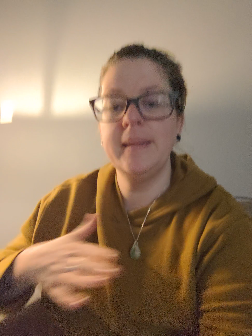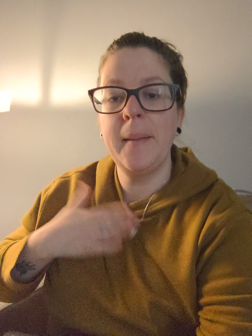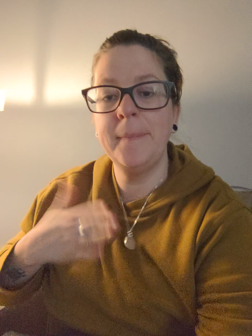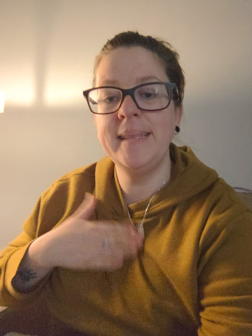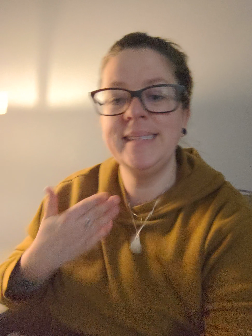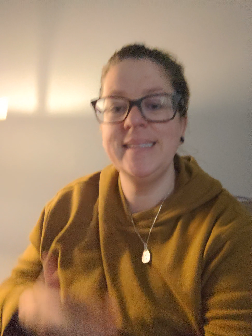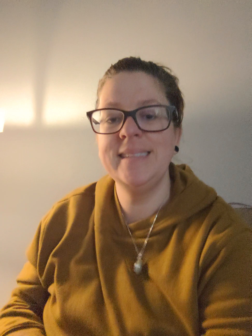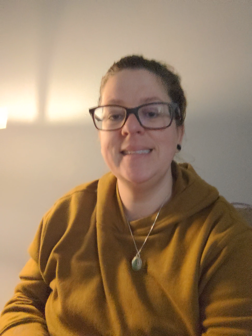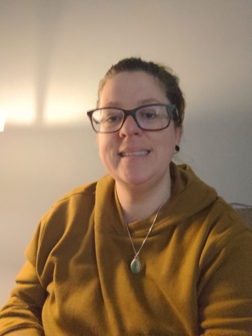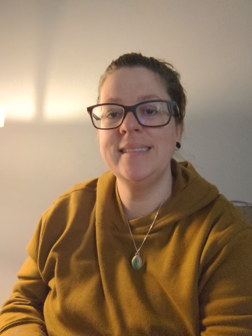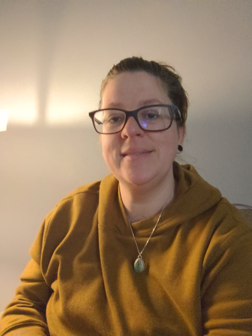happy